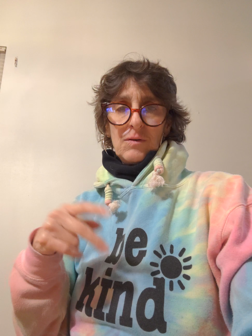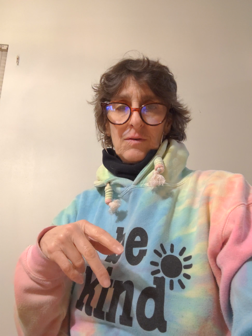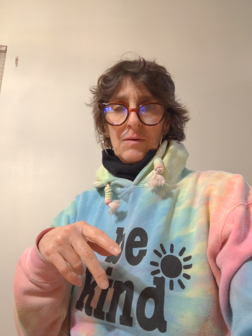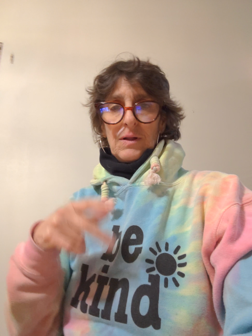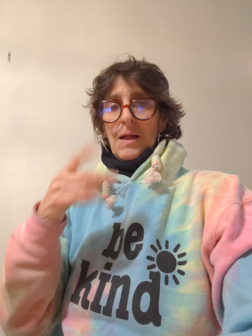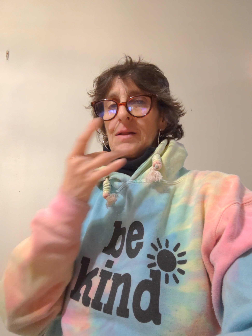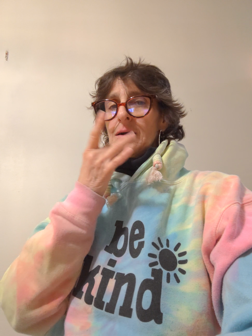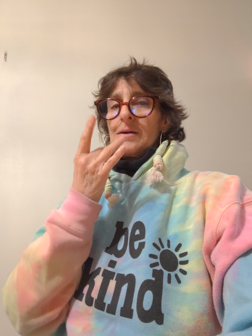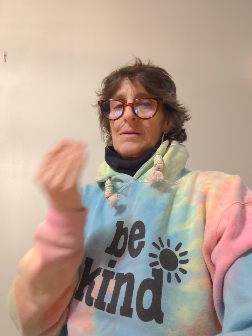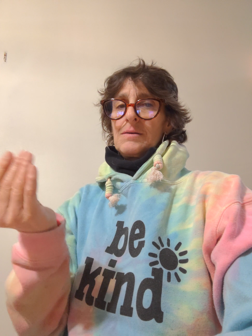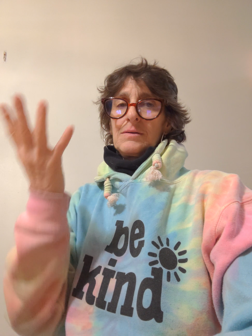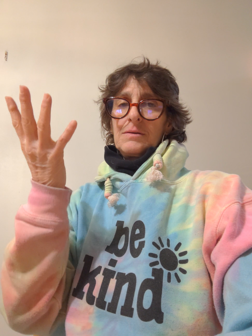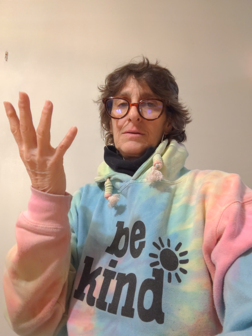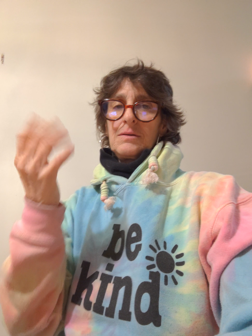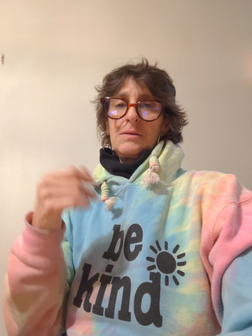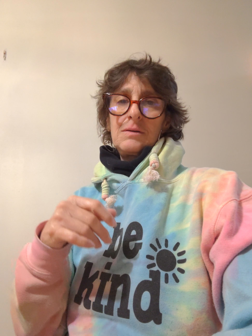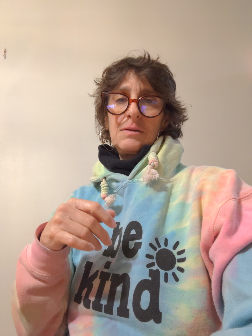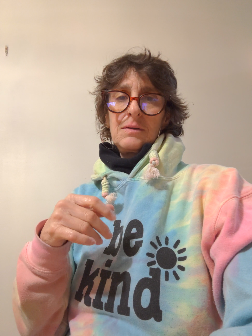lamp